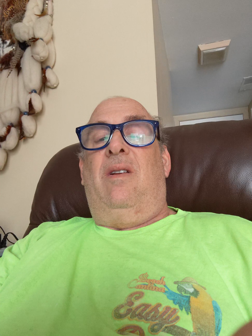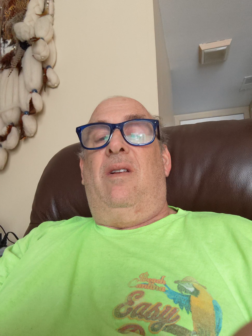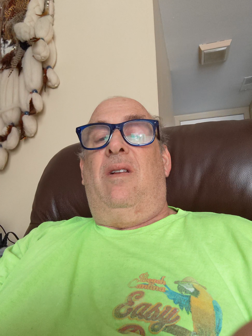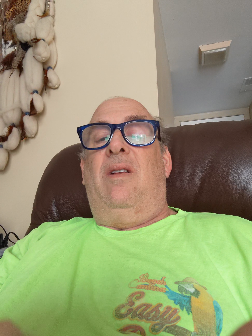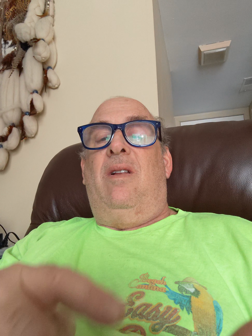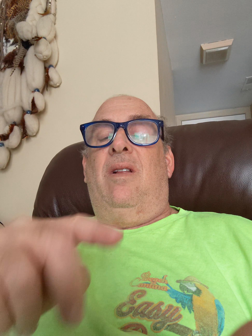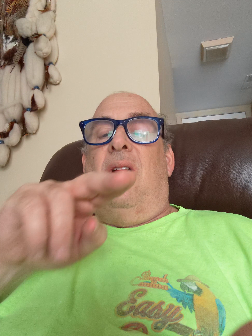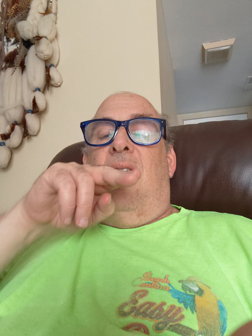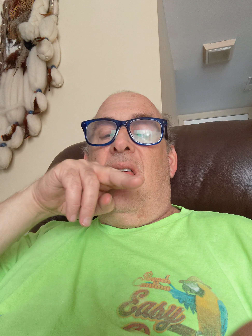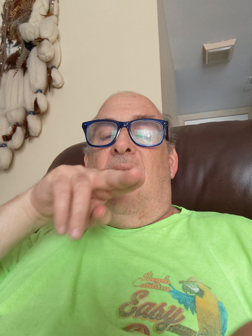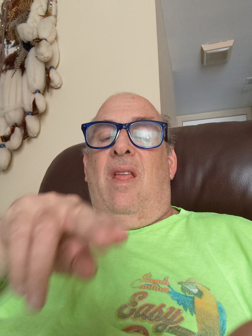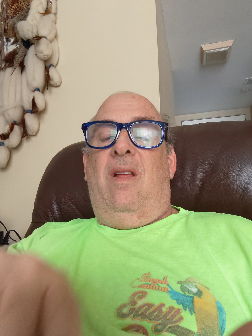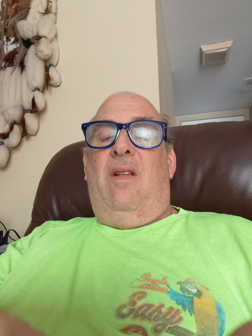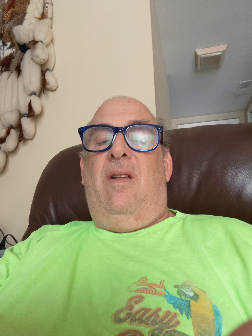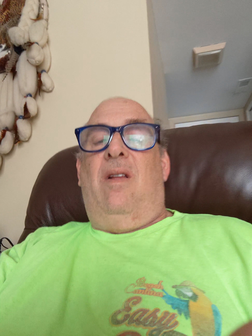tongue